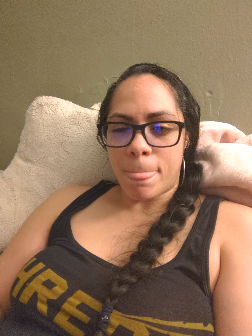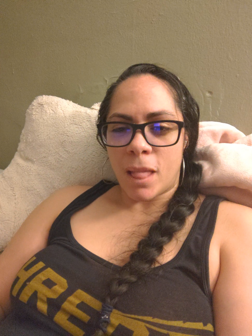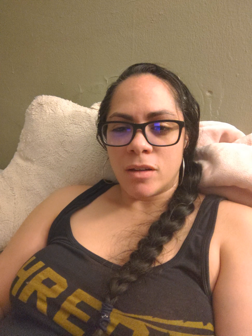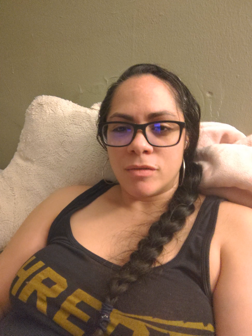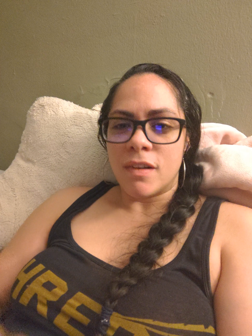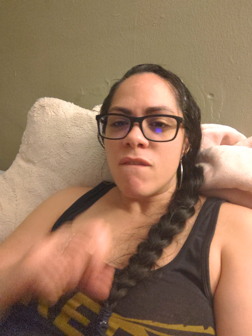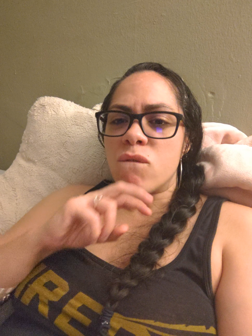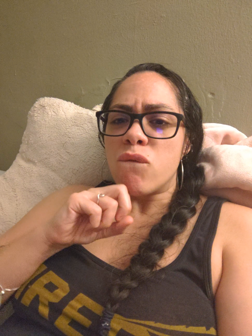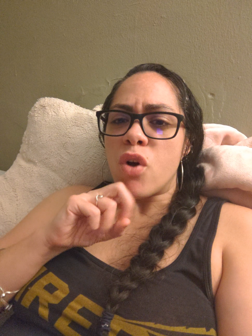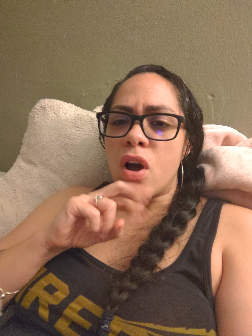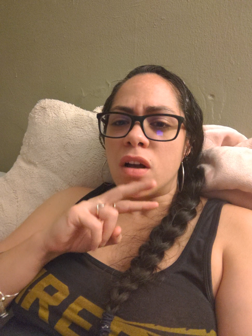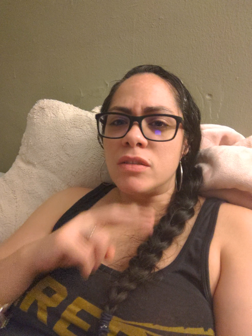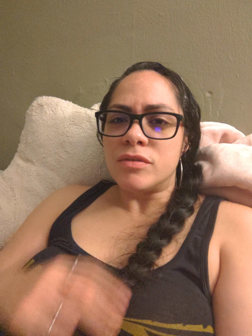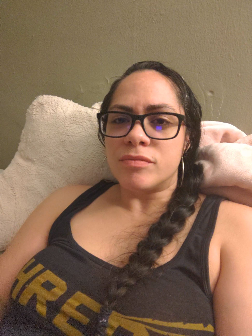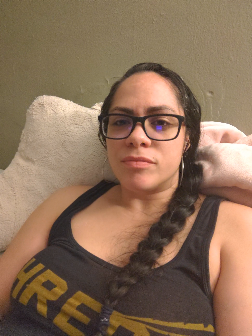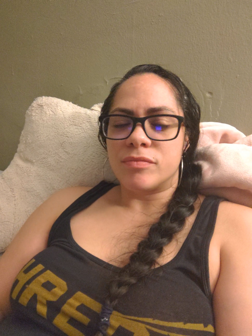frog